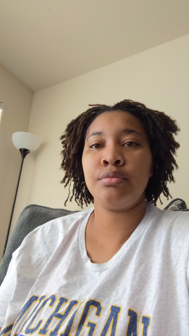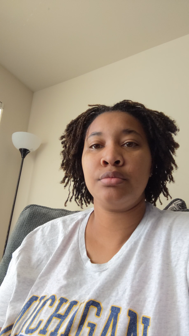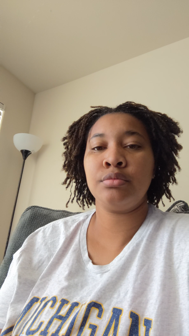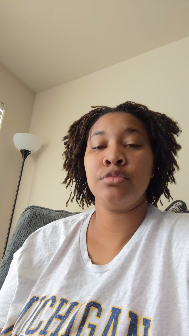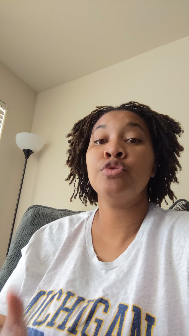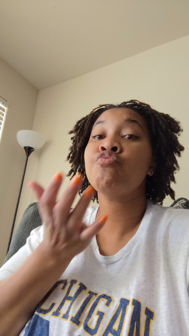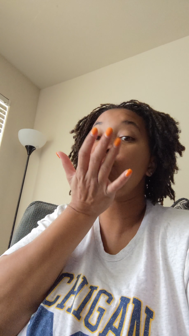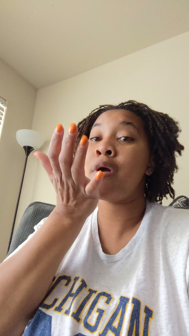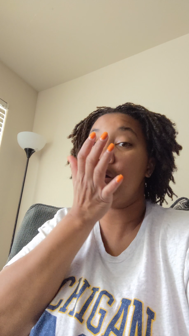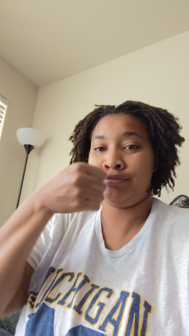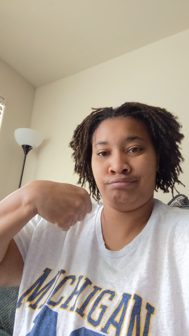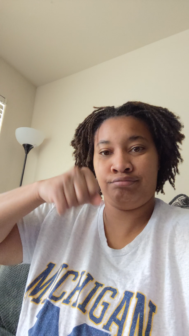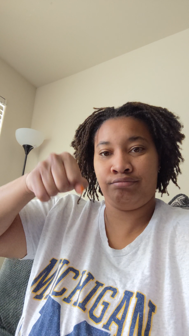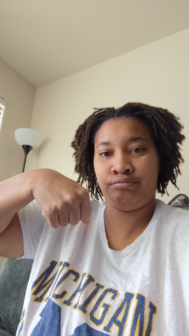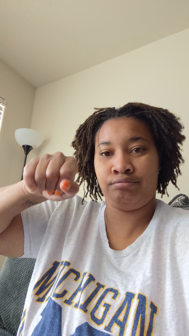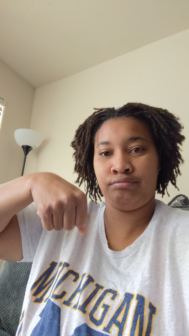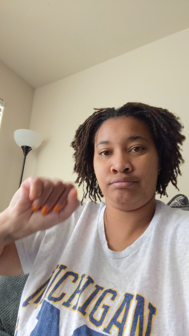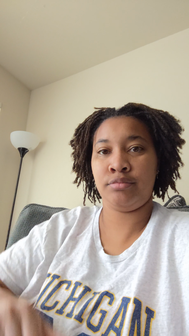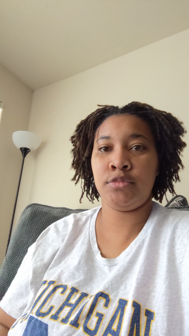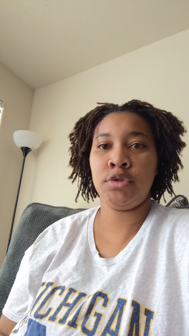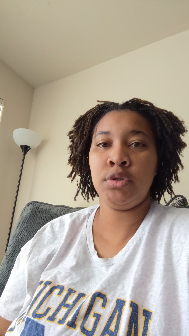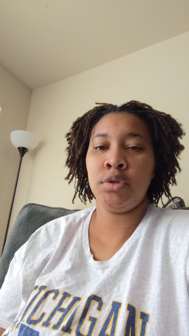lawn mower